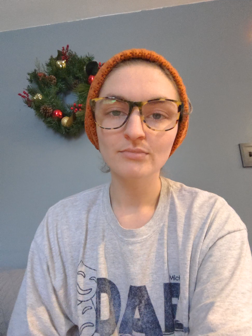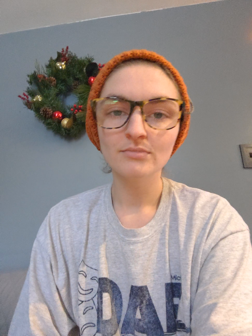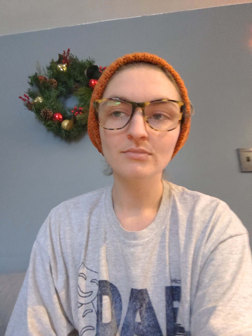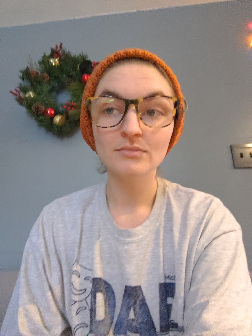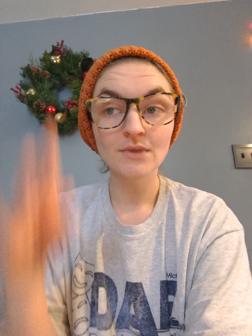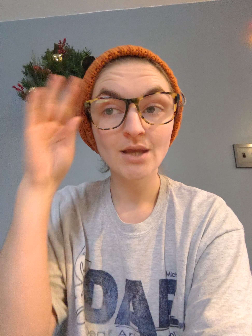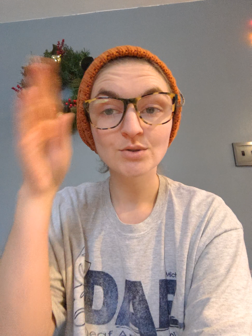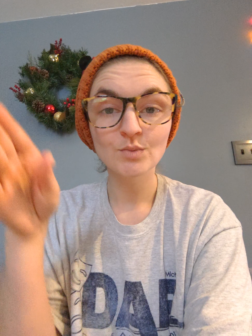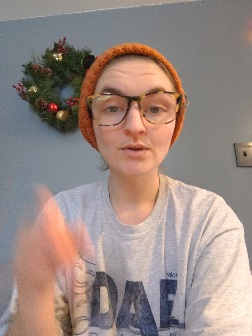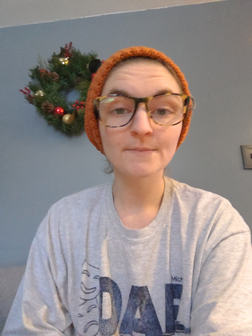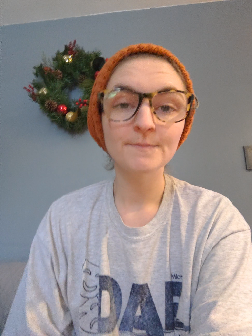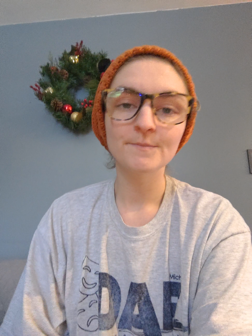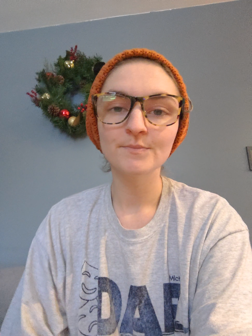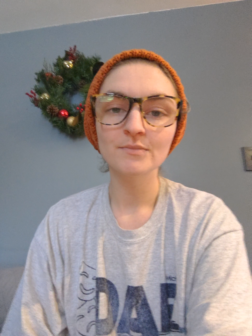hello